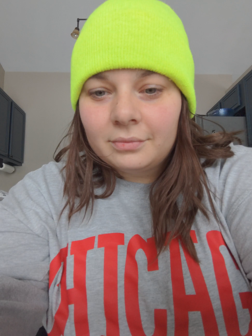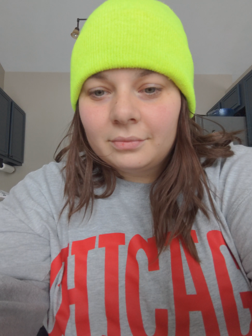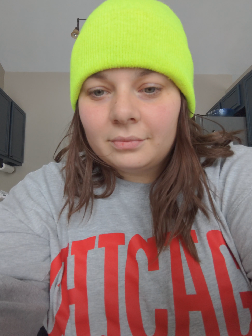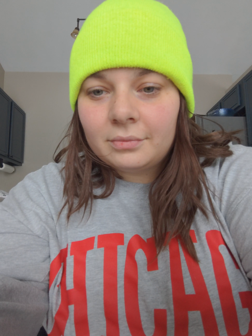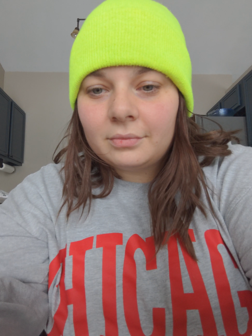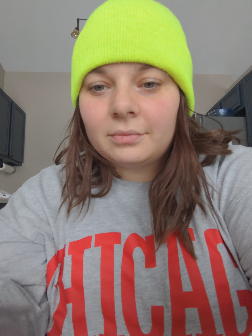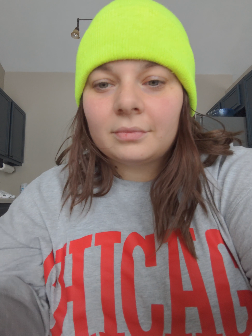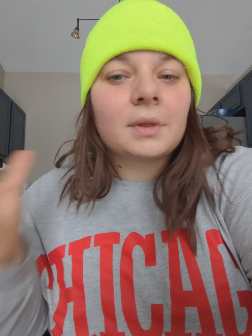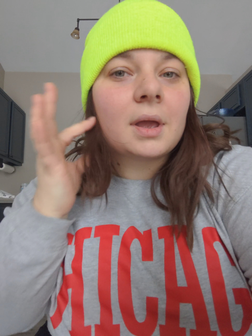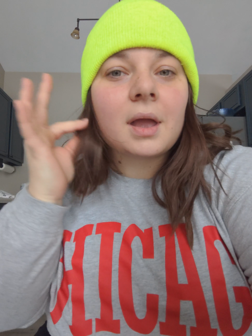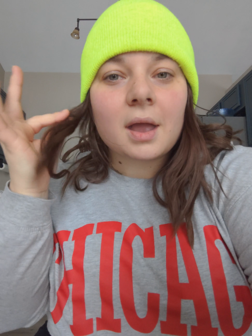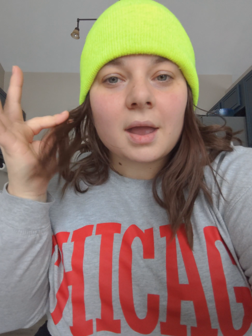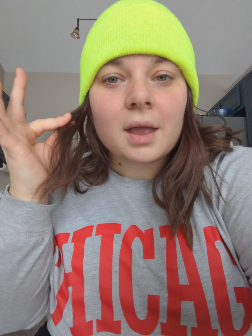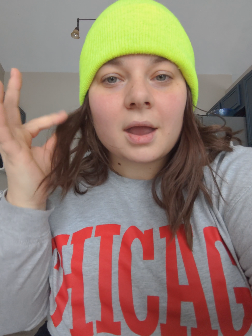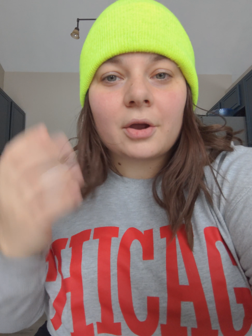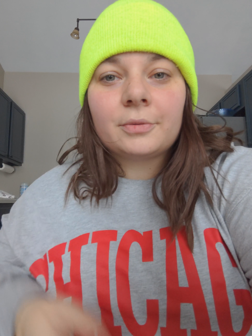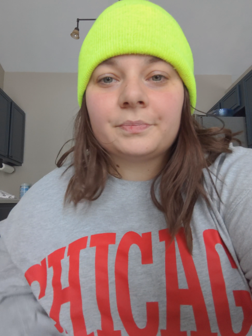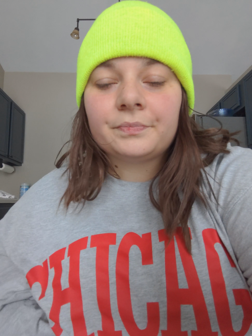hair